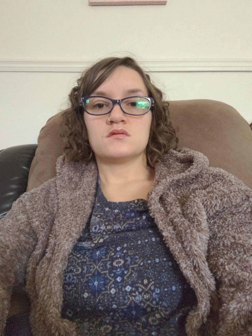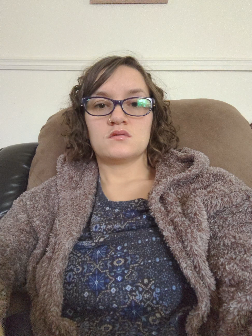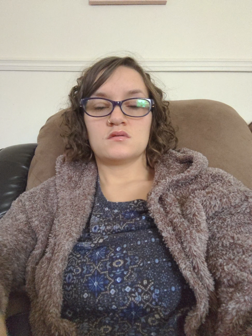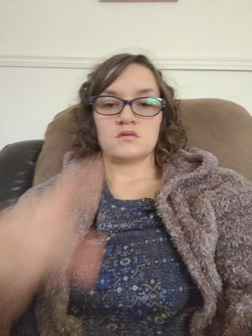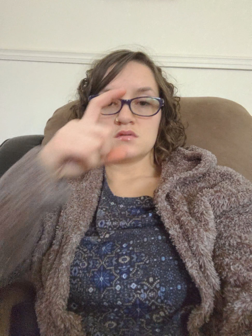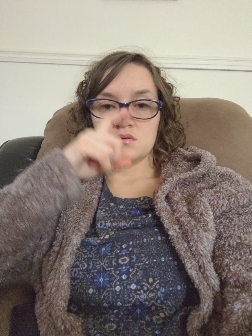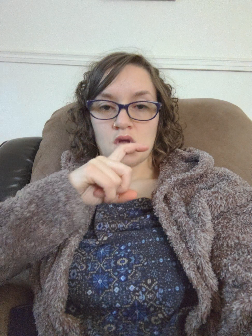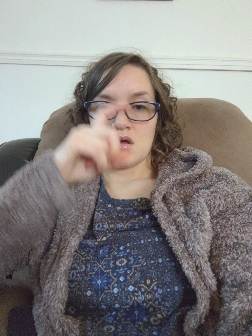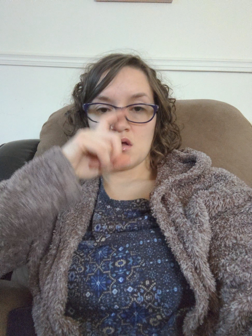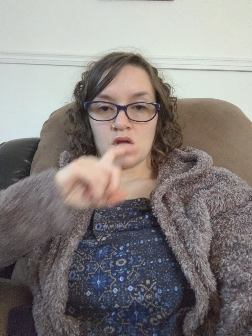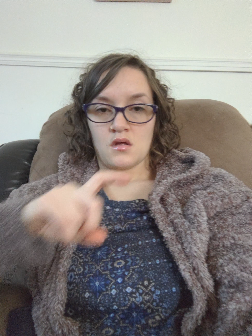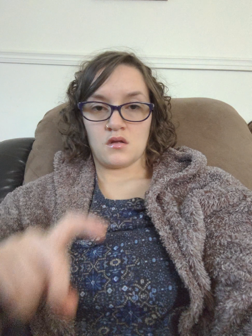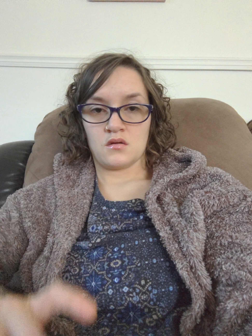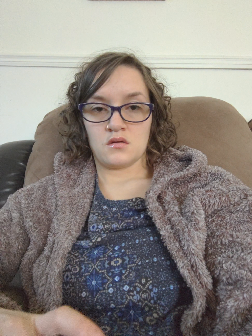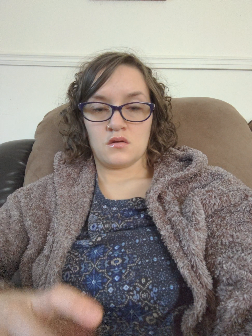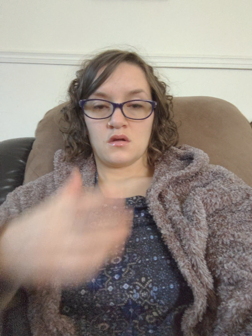doll